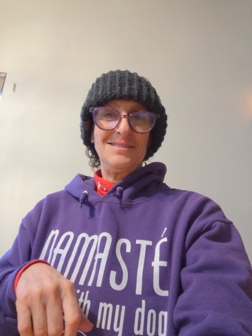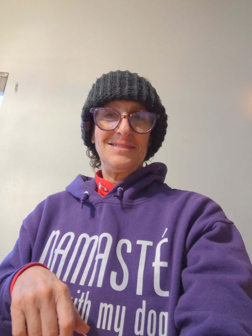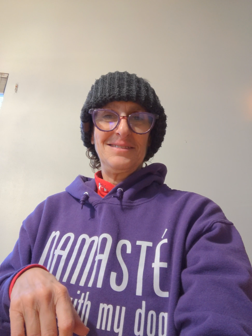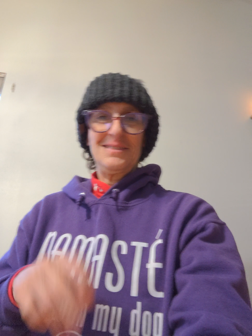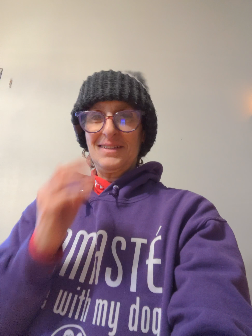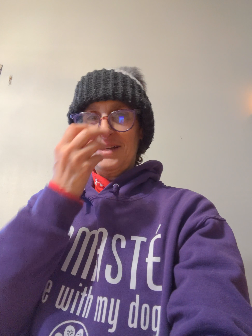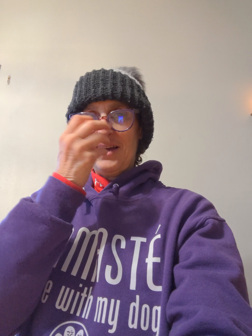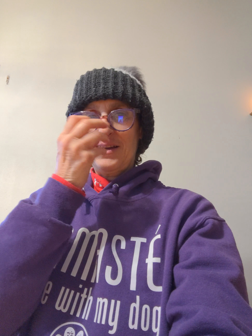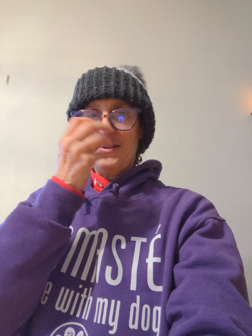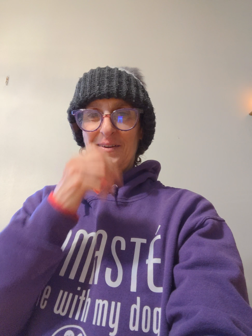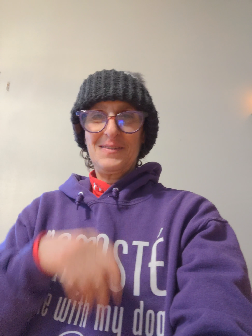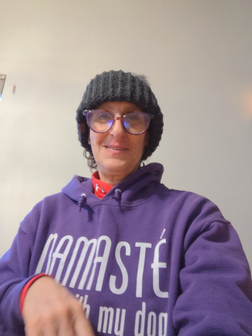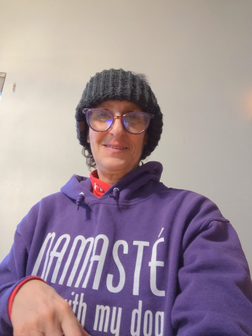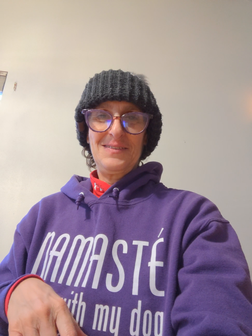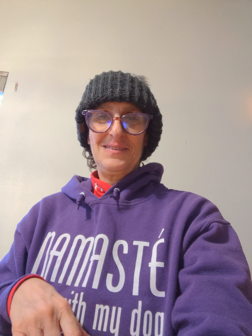clown